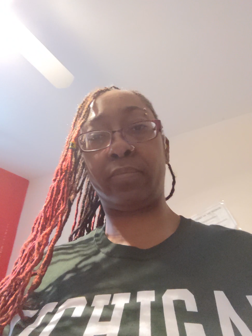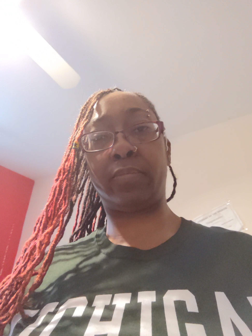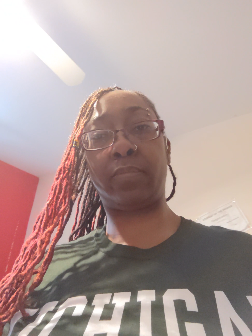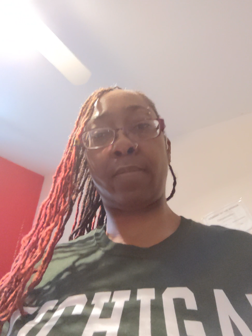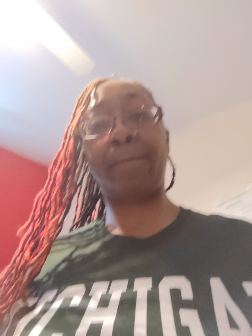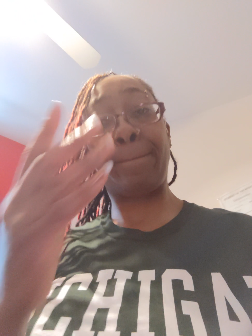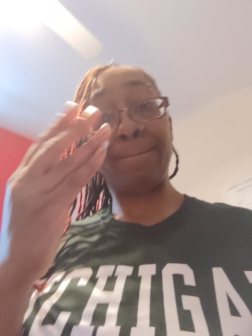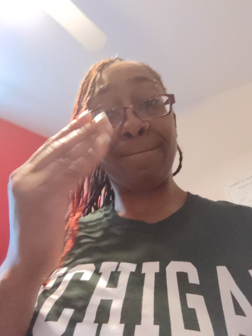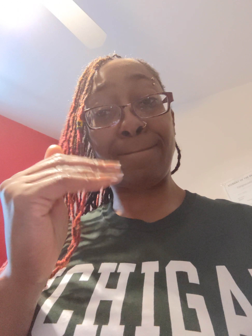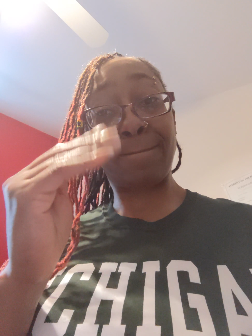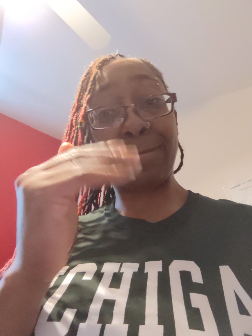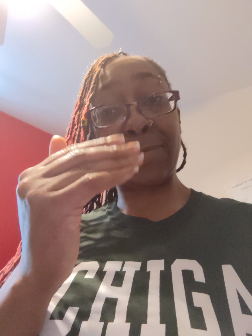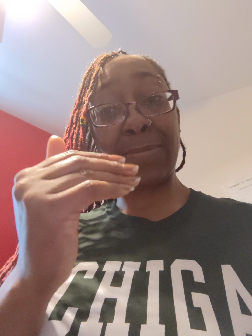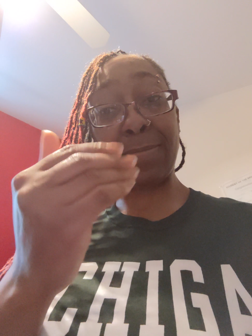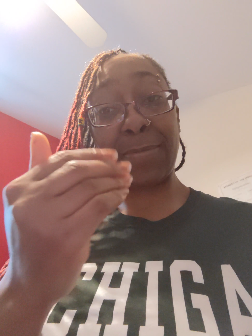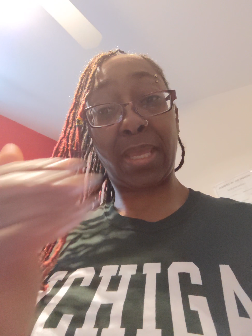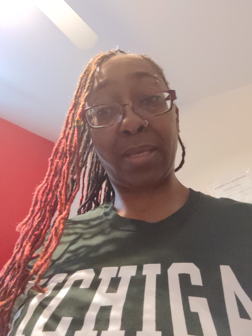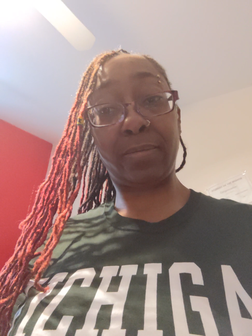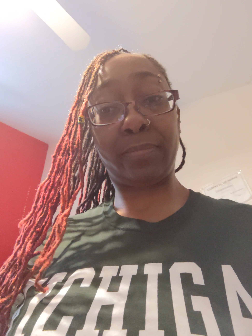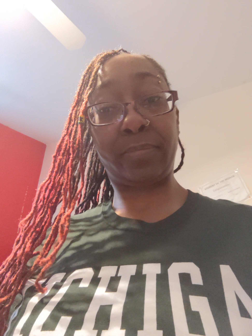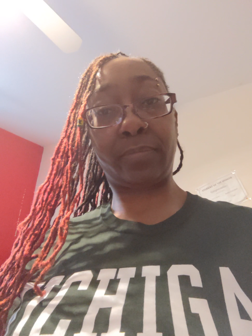mitten